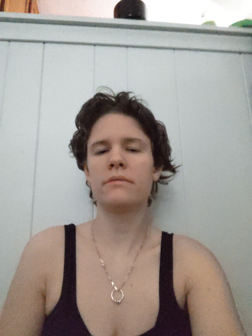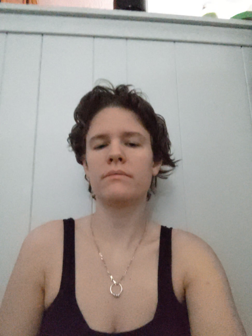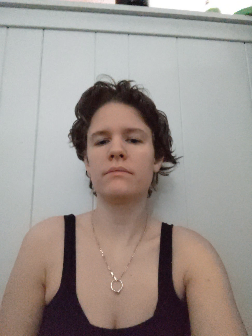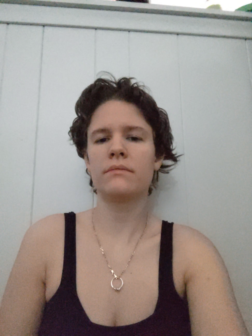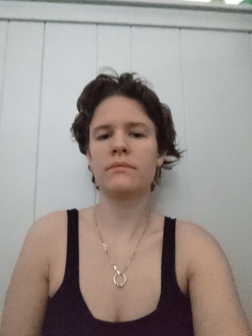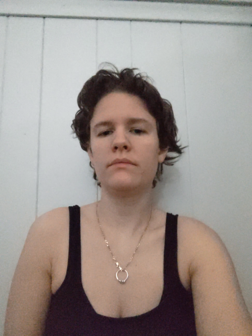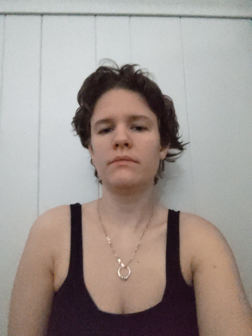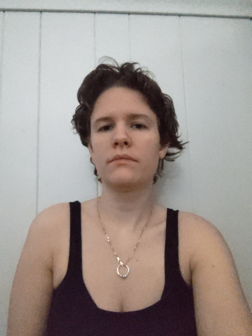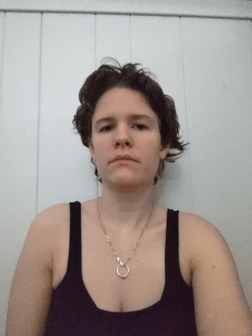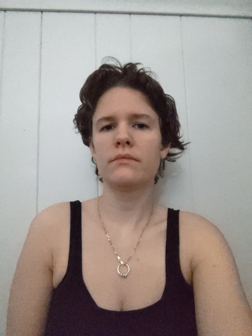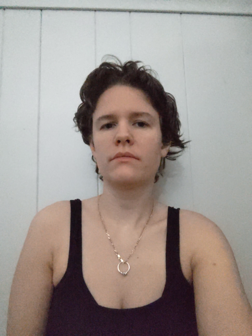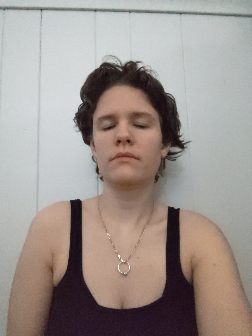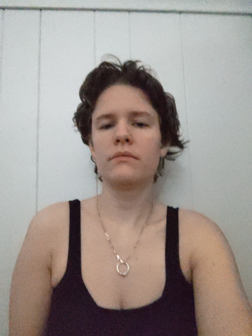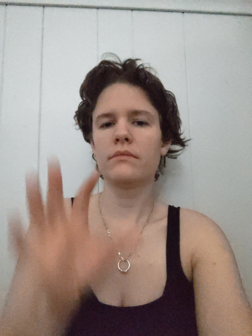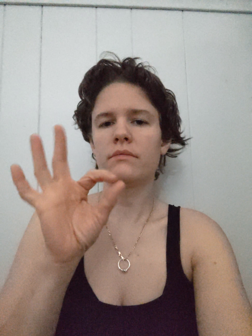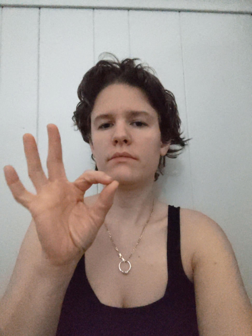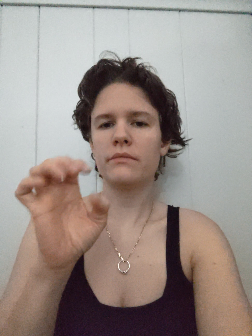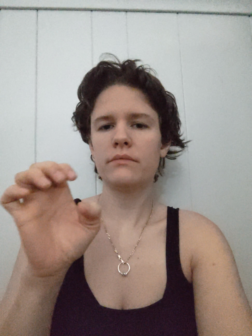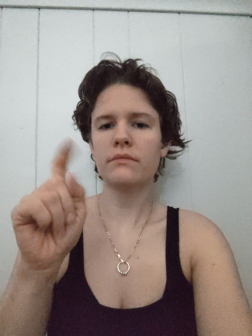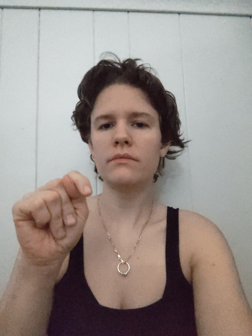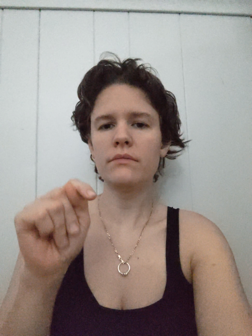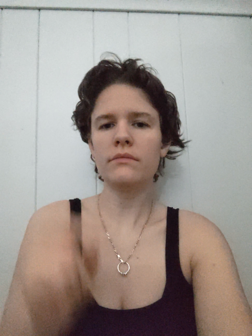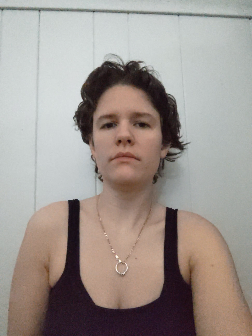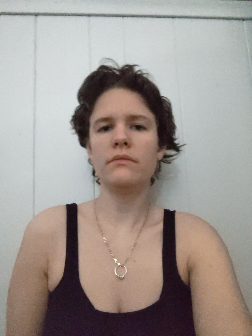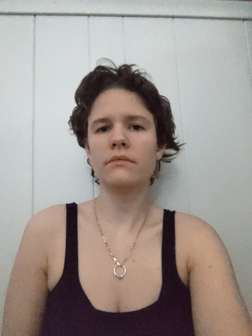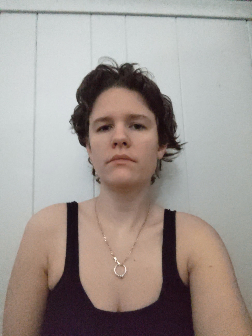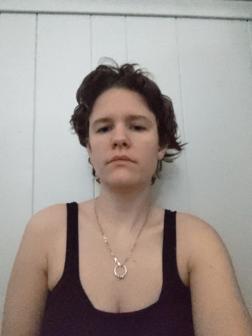feet